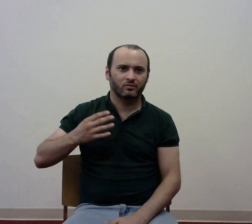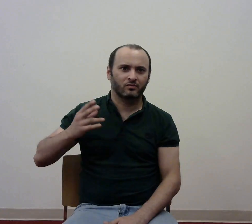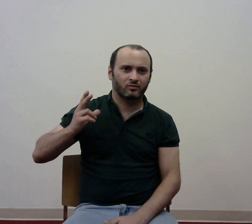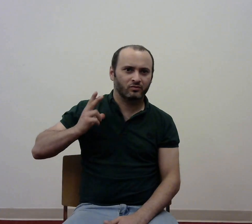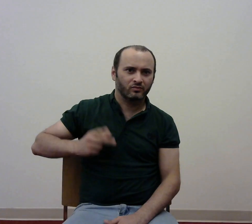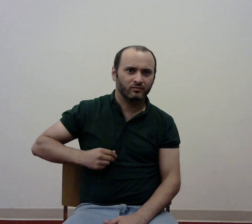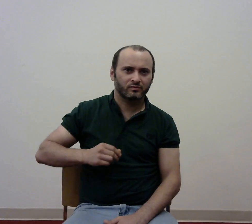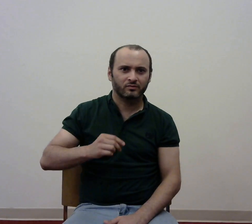qız